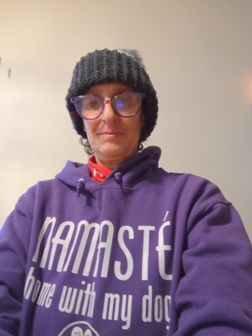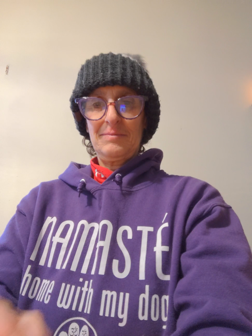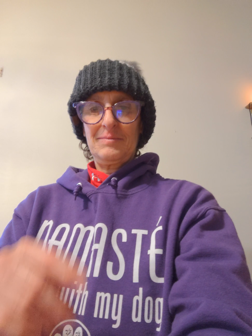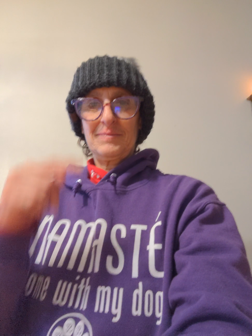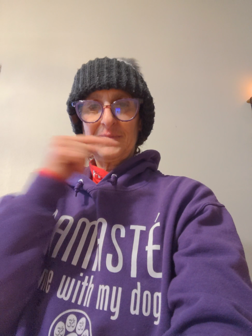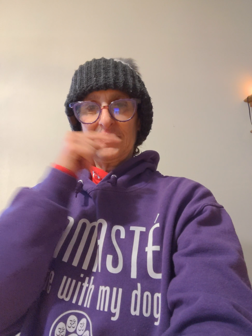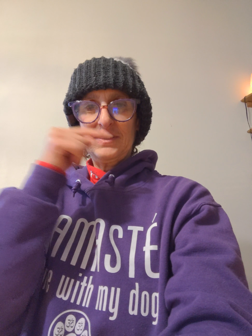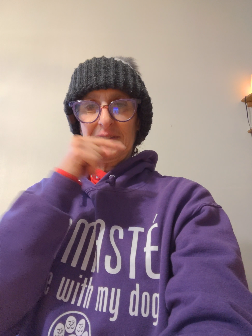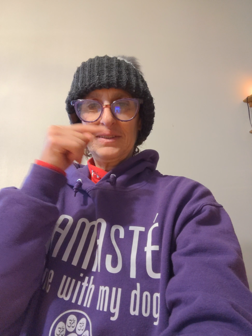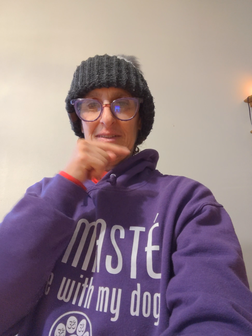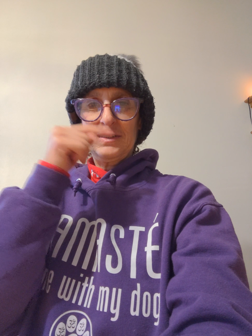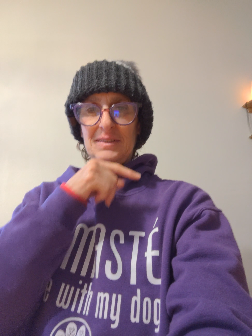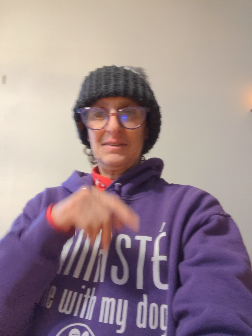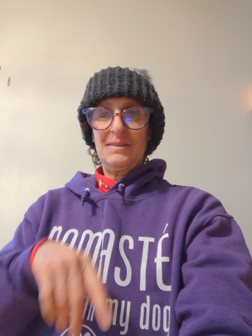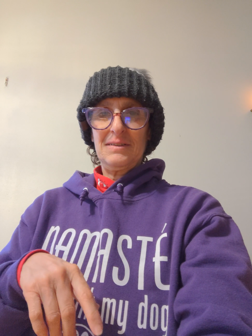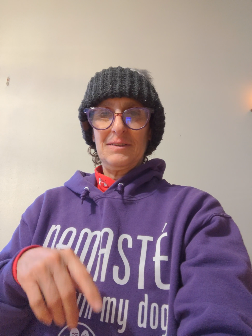toothbrush